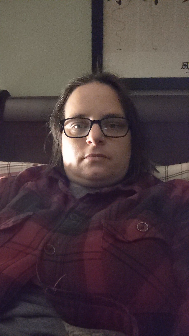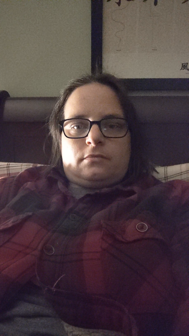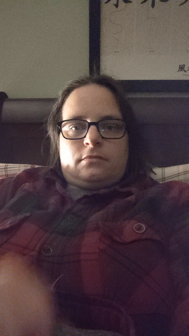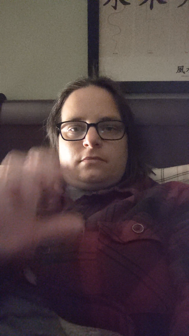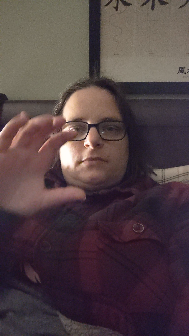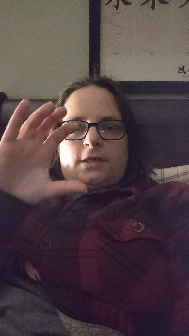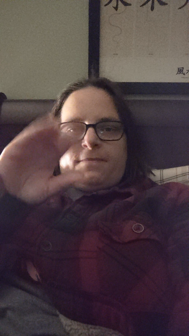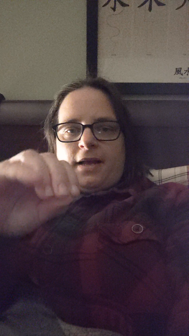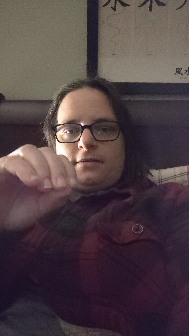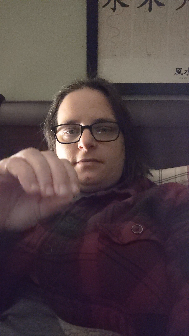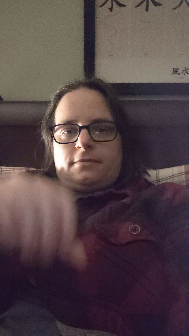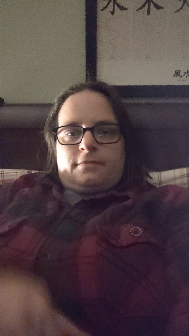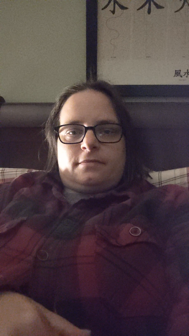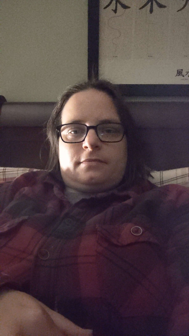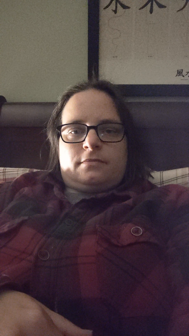bite